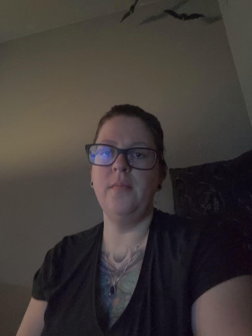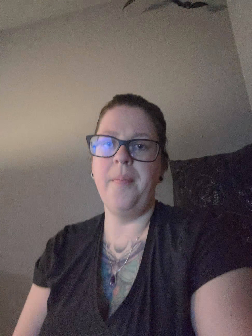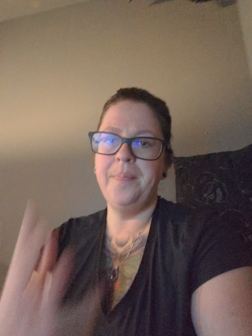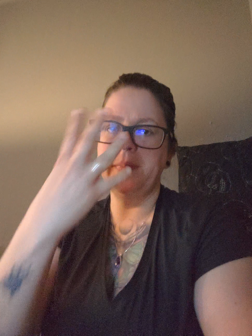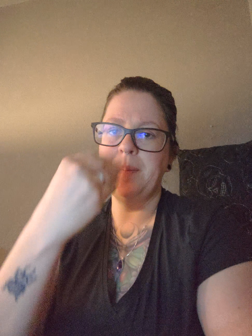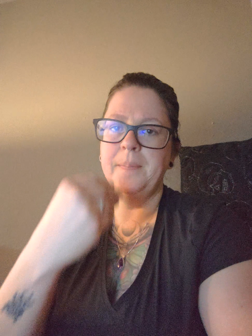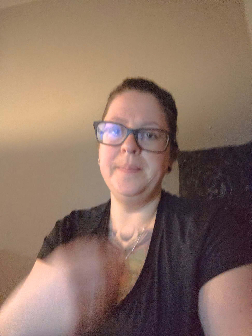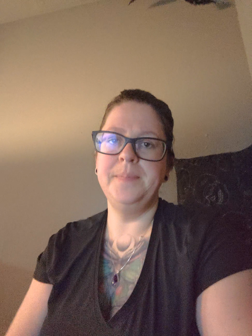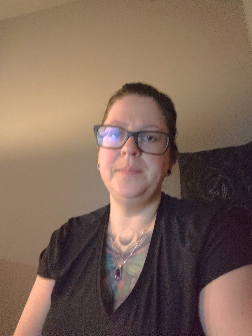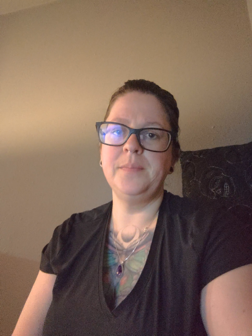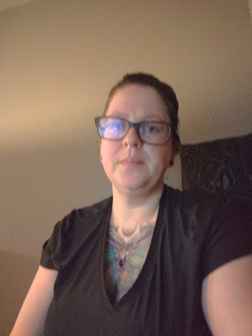sleep